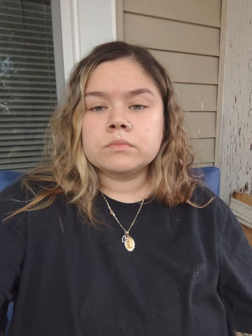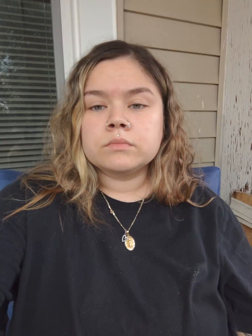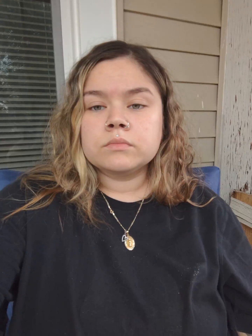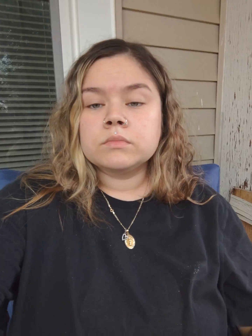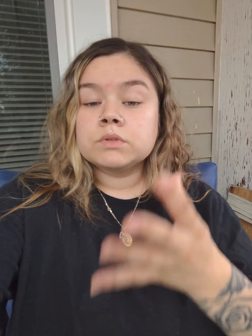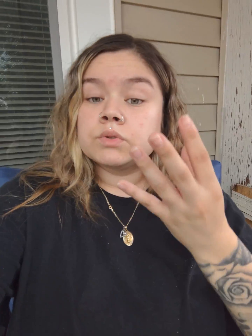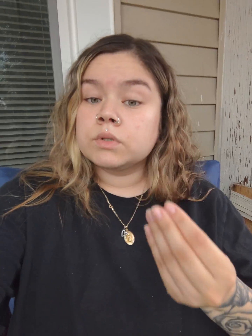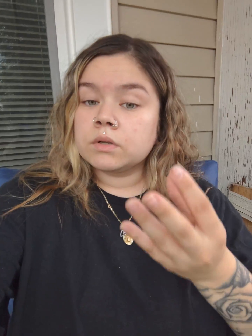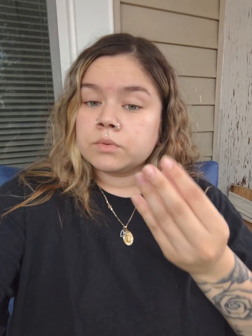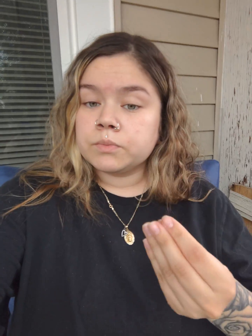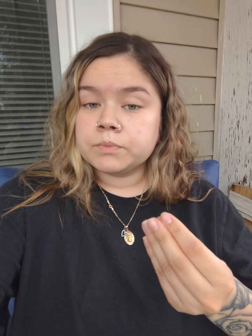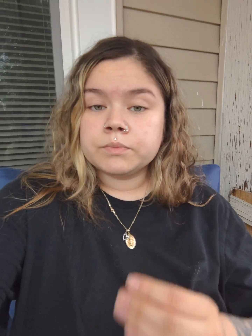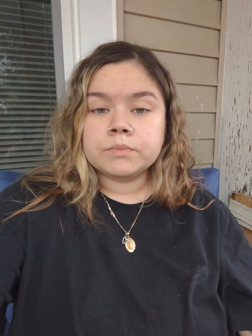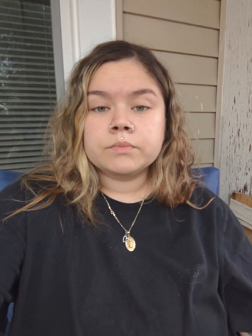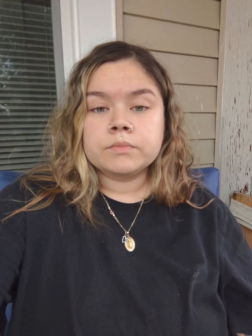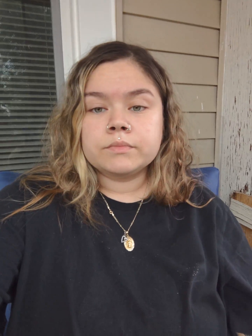gentle